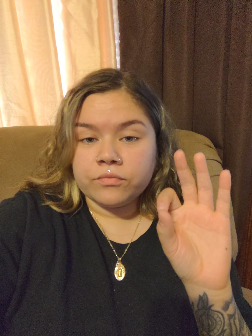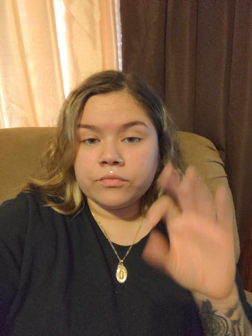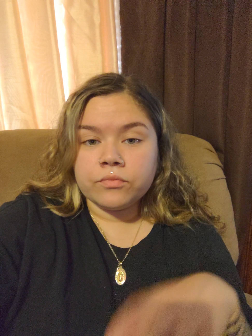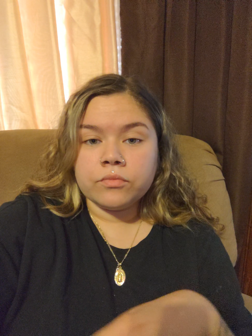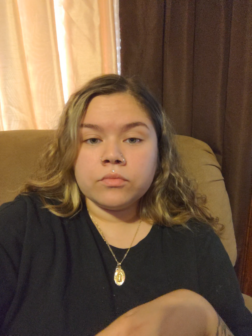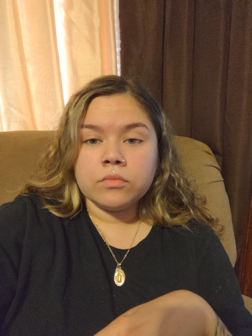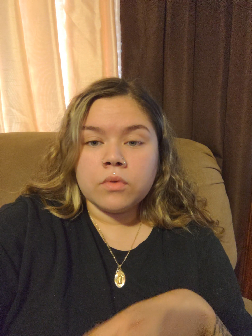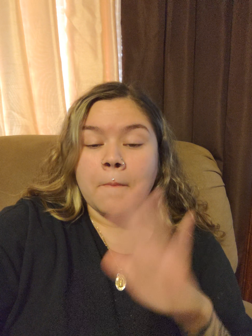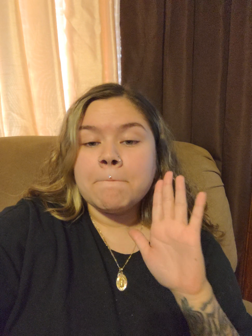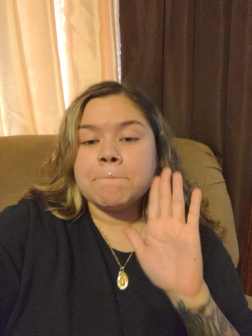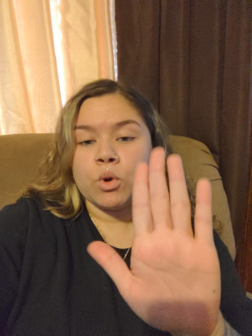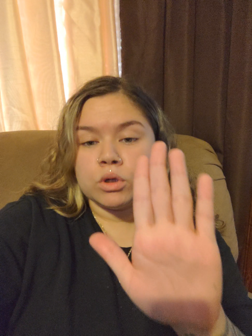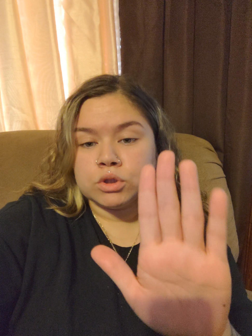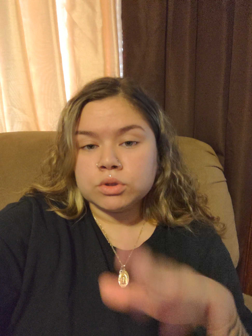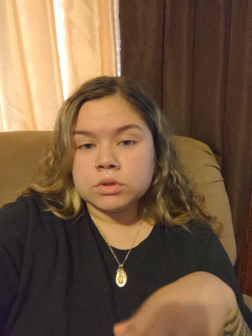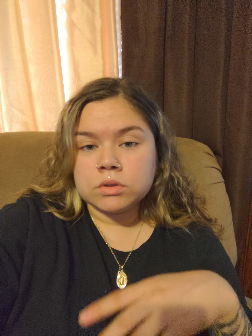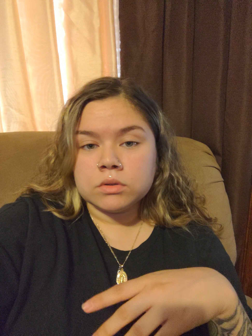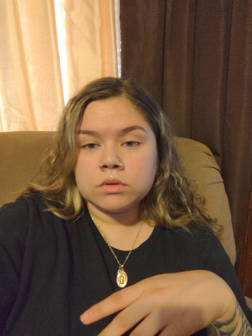push